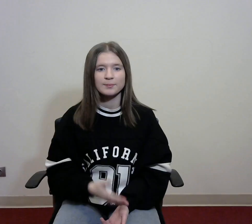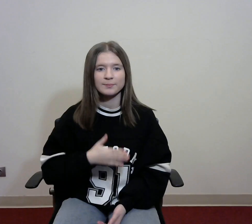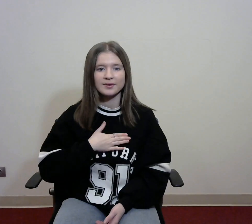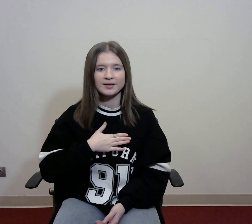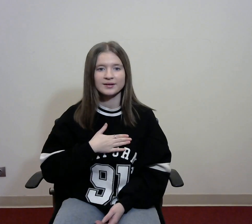mən